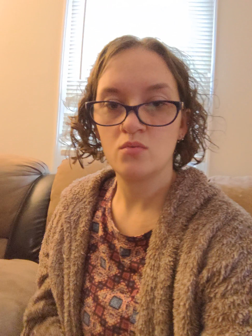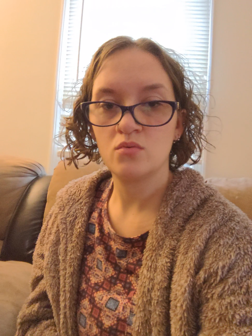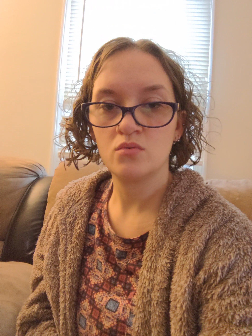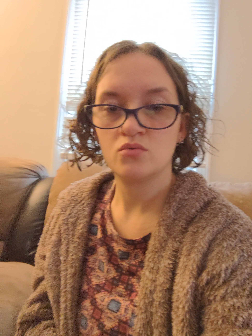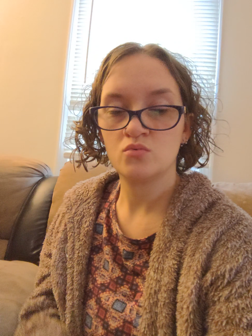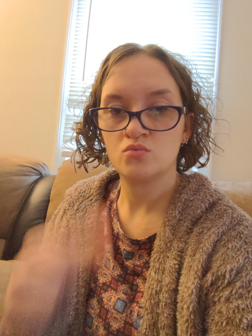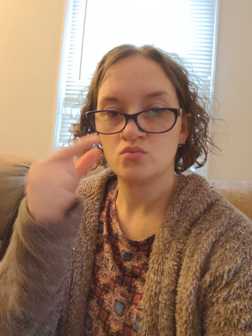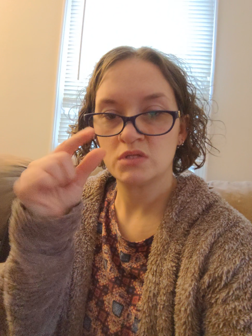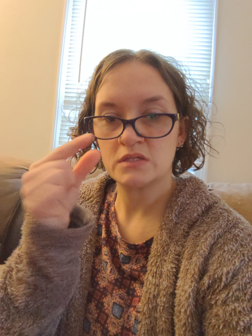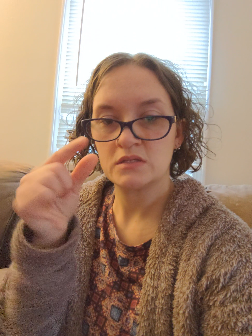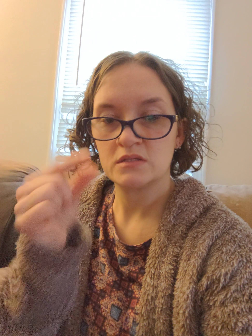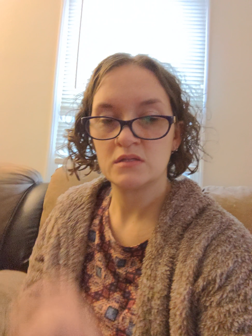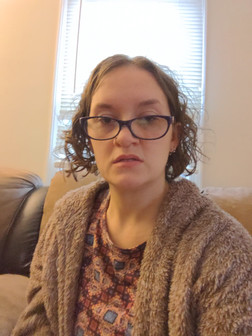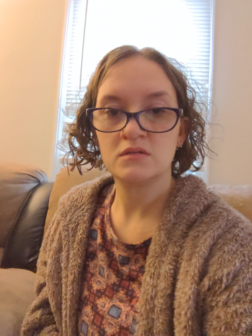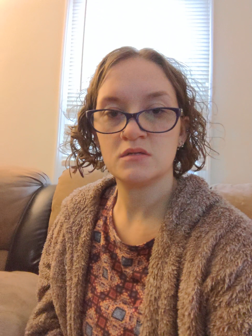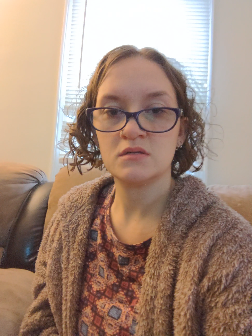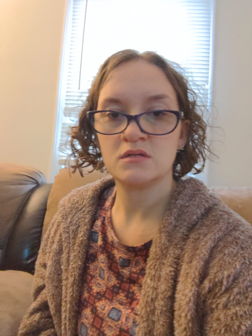green